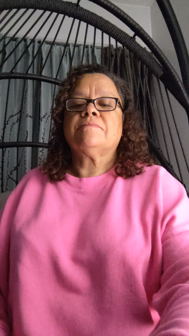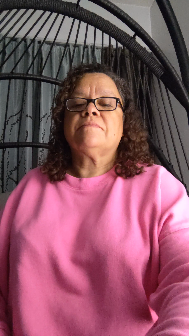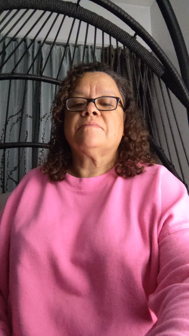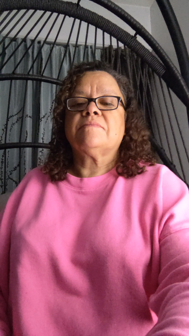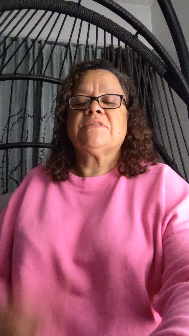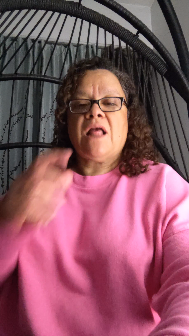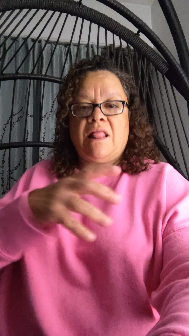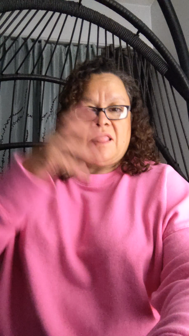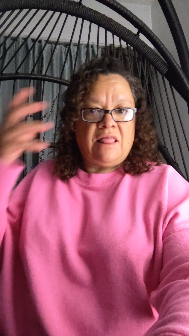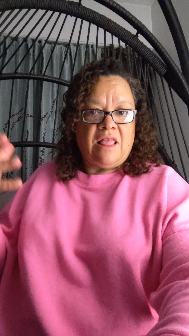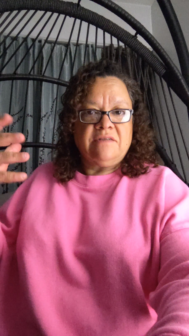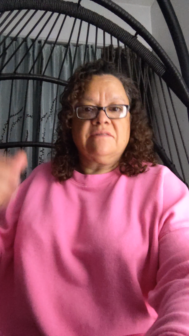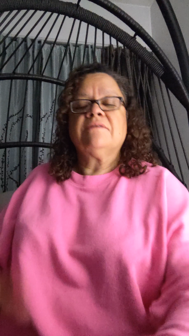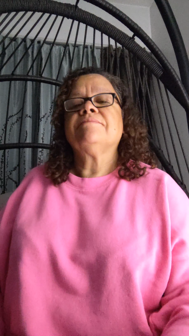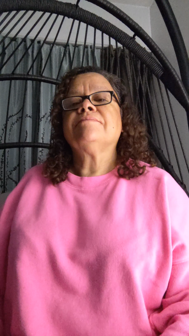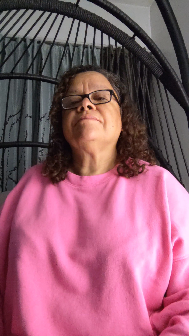a lot